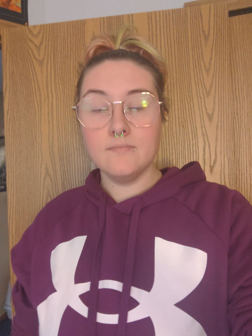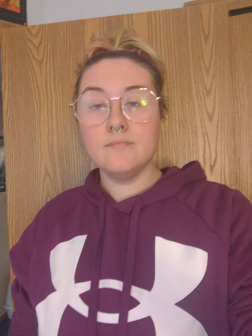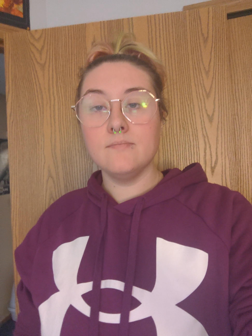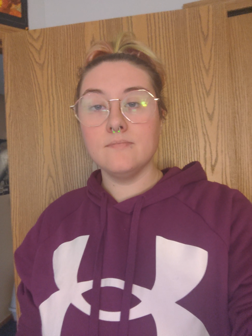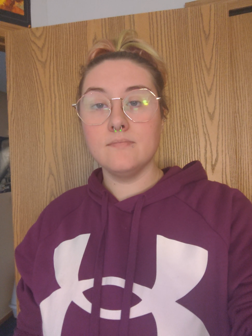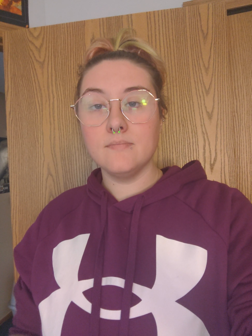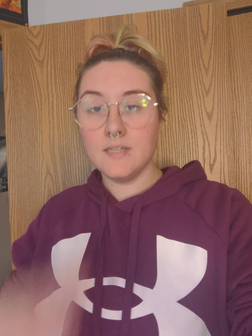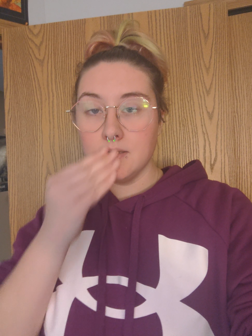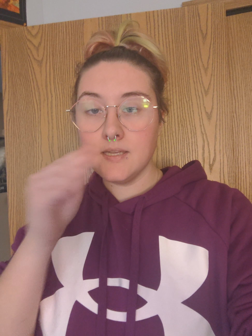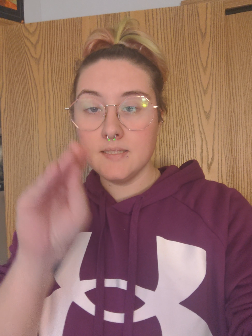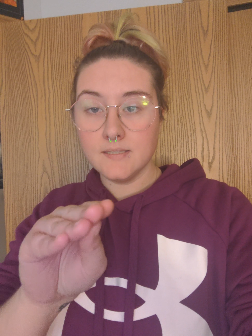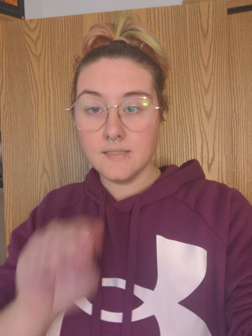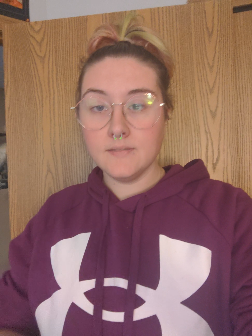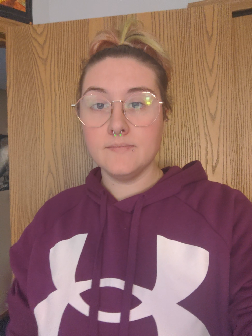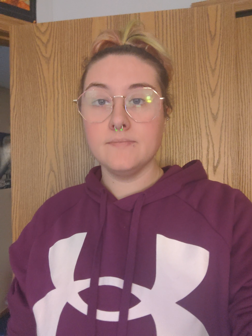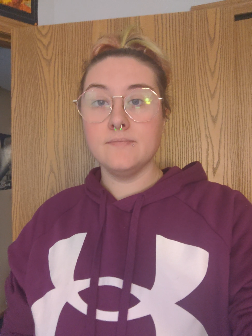kiss